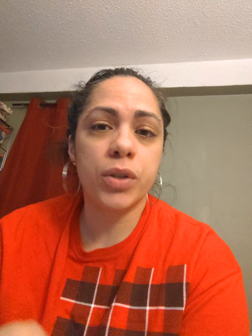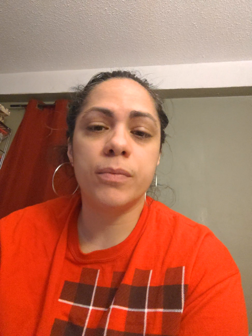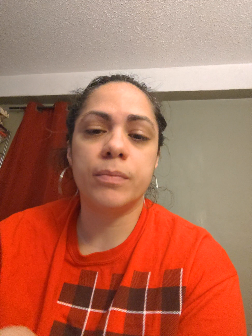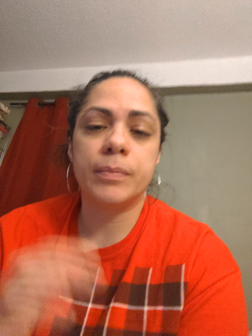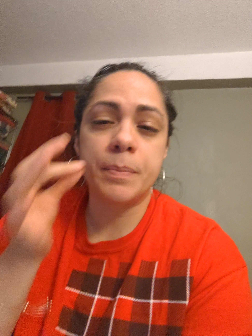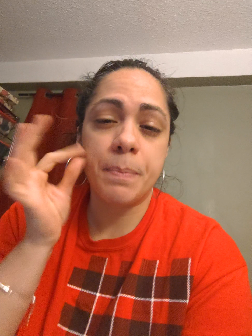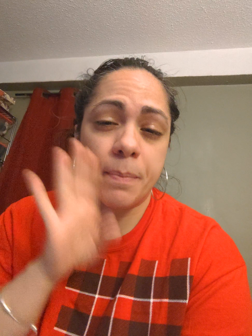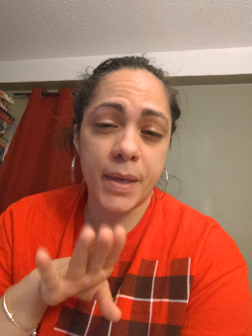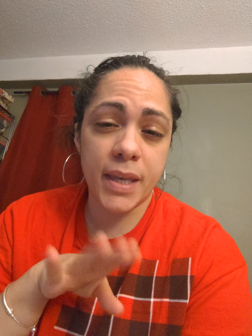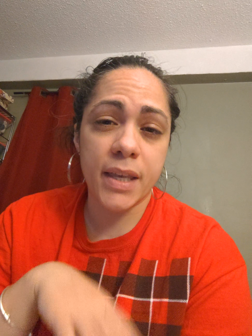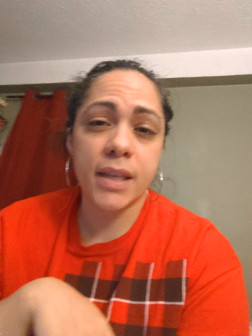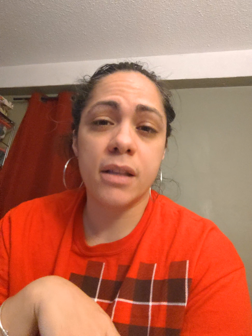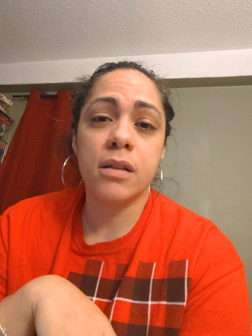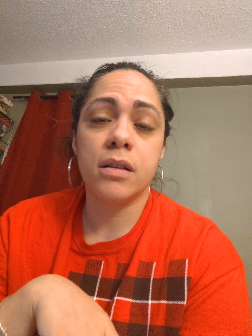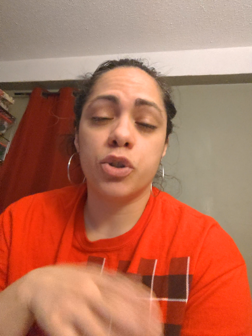bee